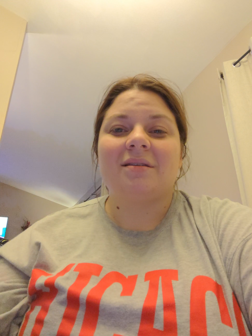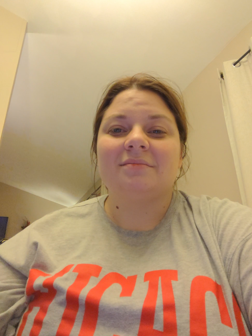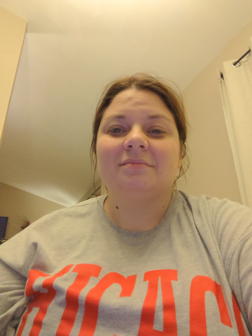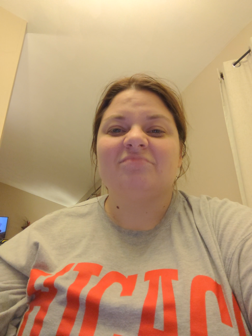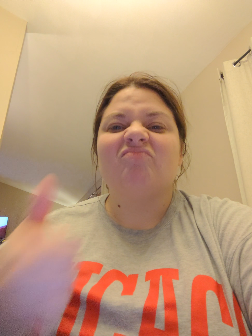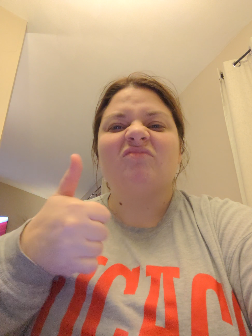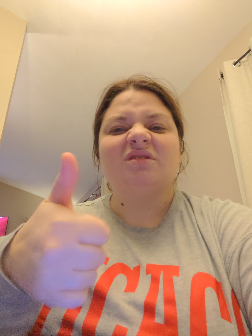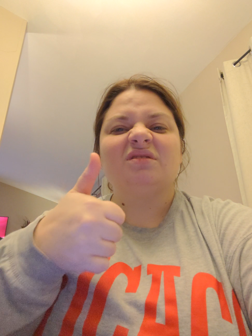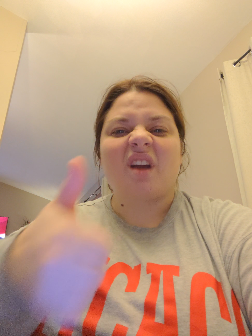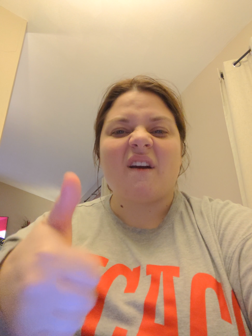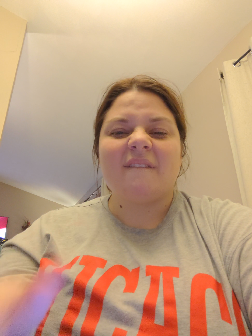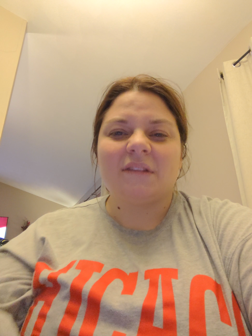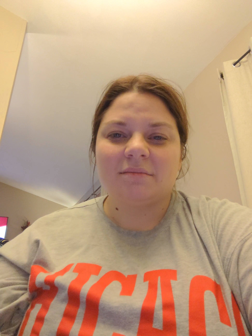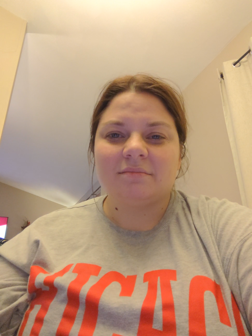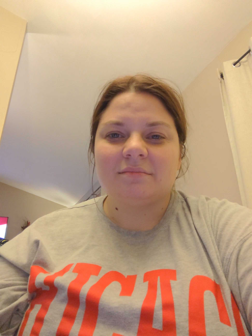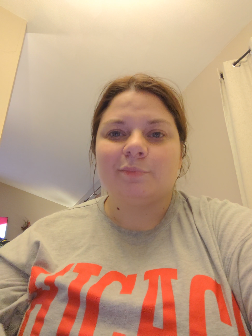yourself